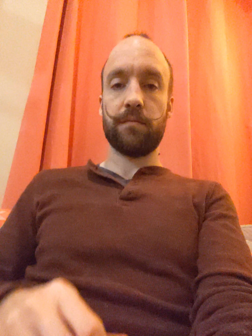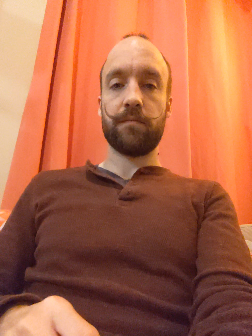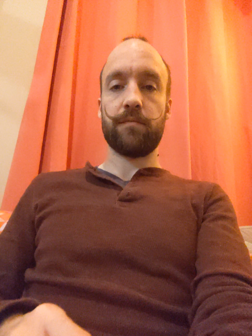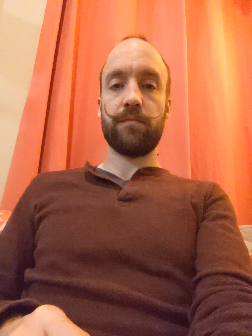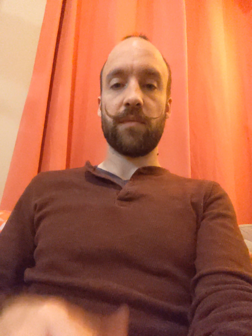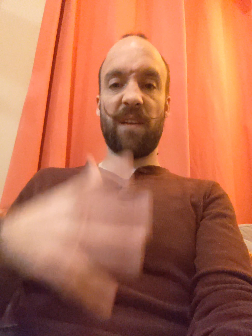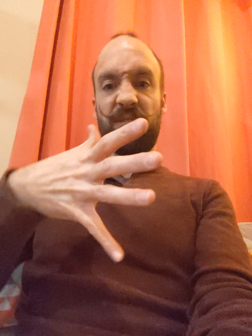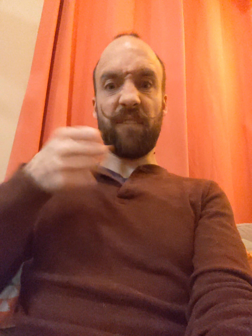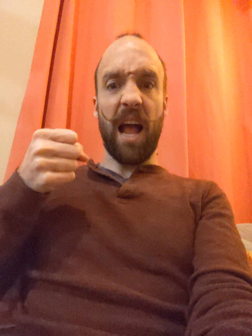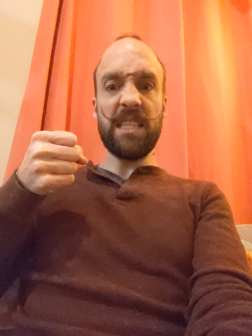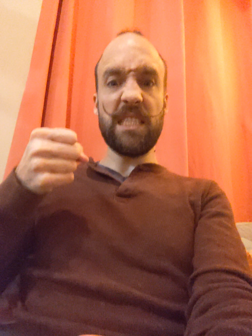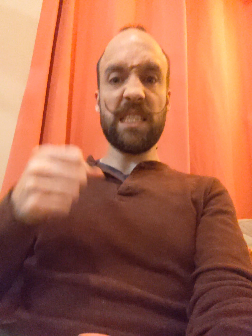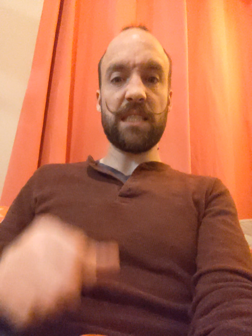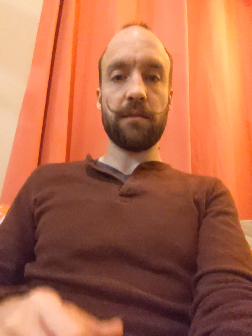fast